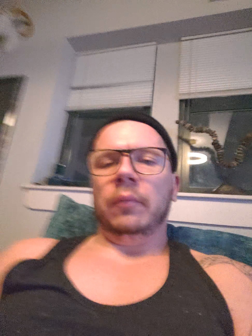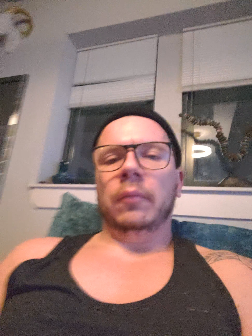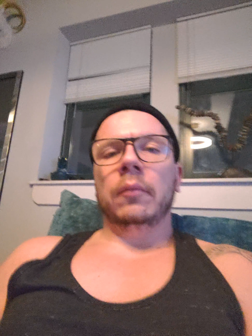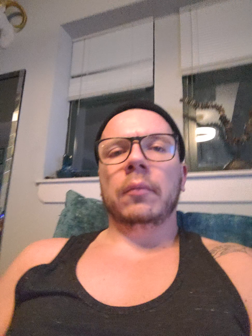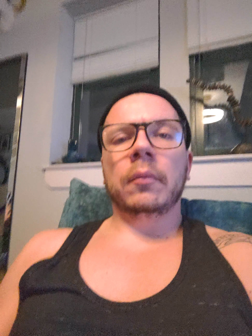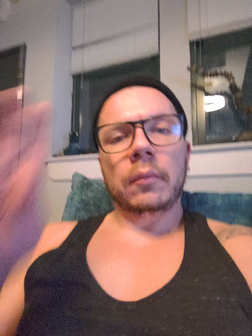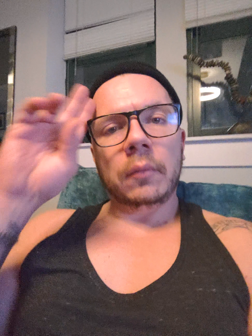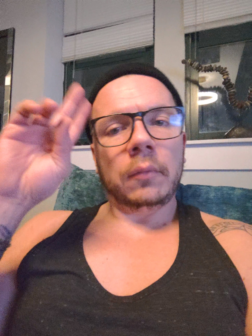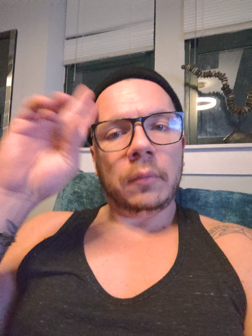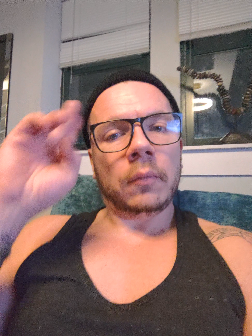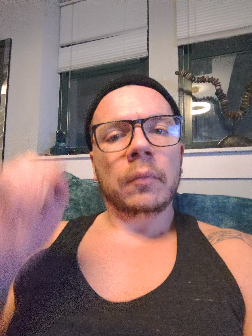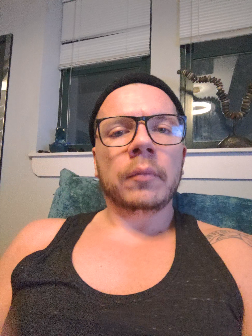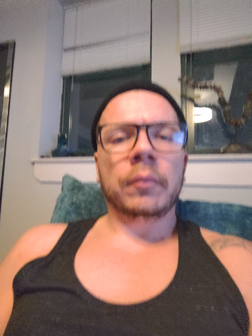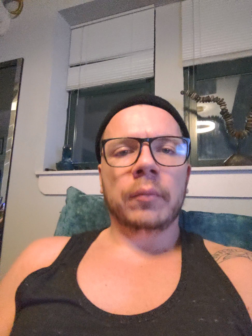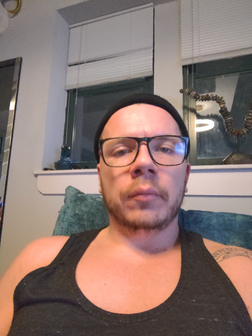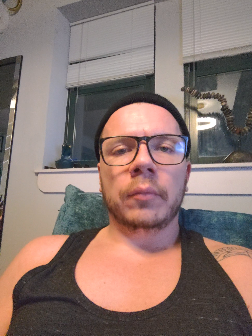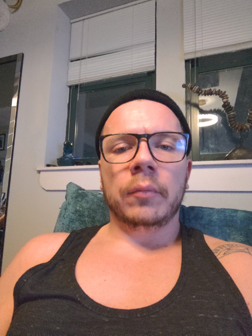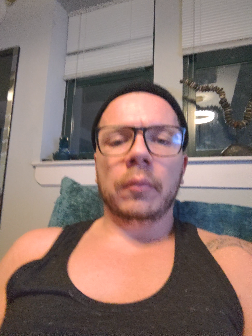uncle